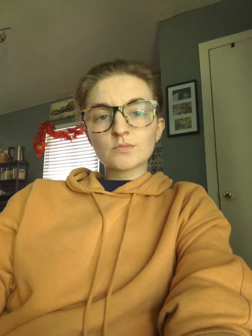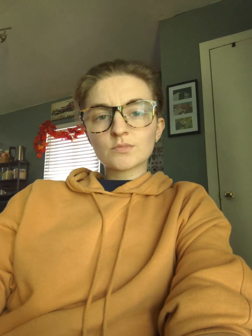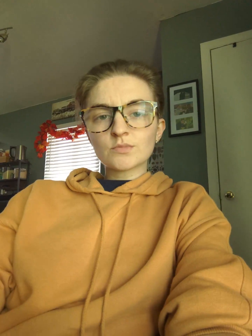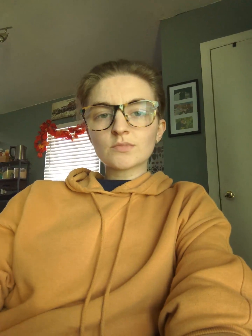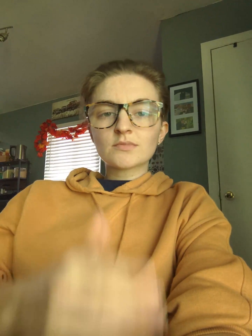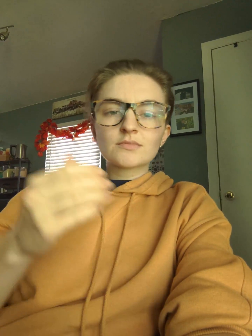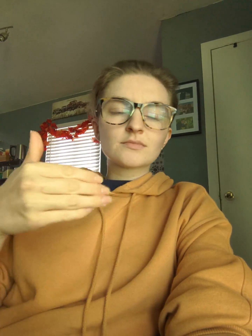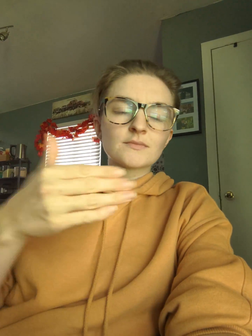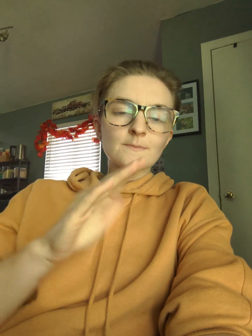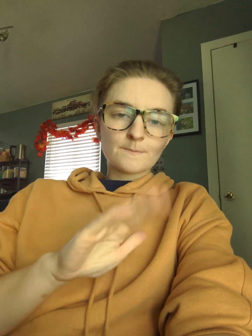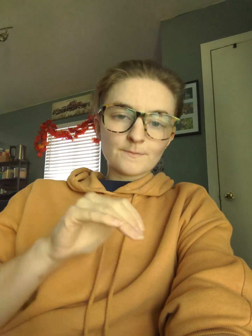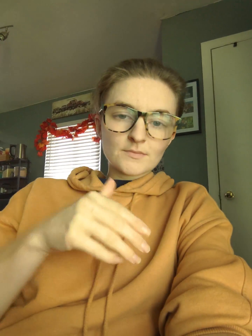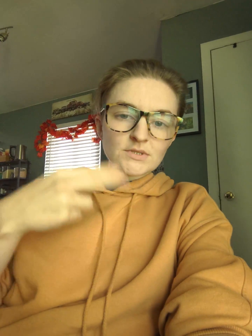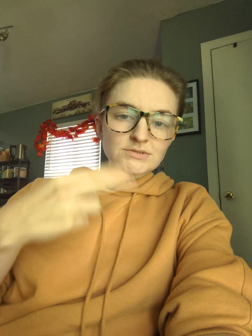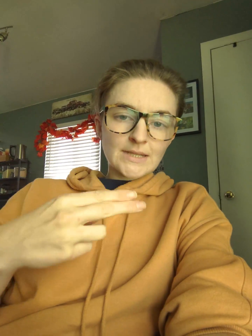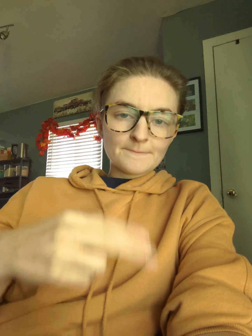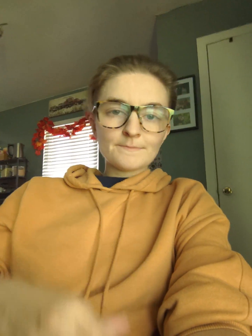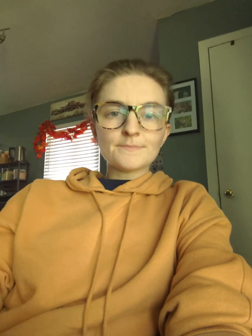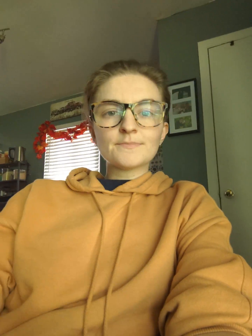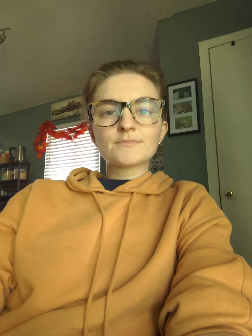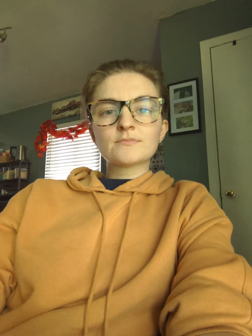pet's name